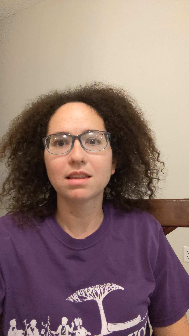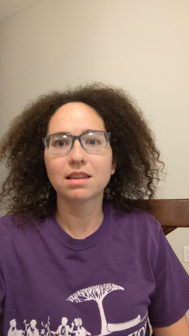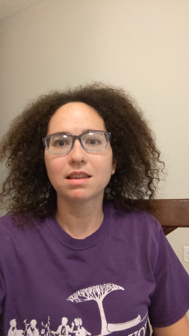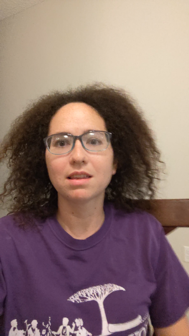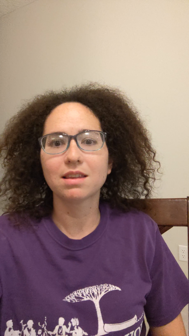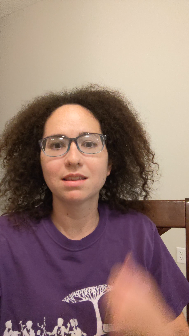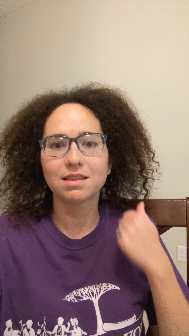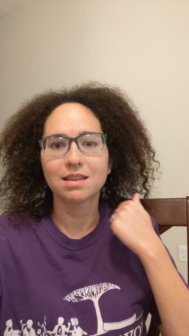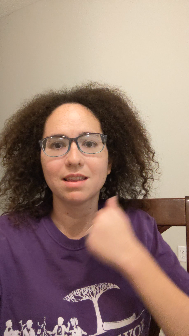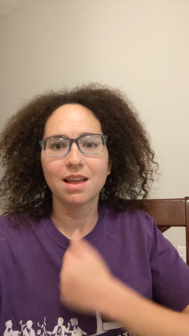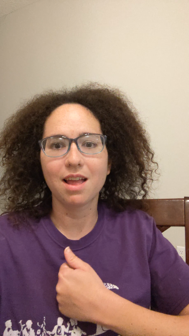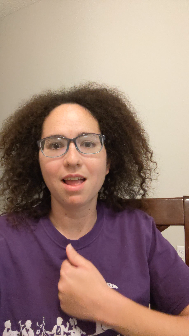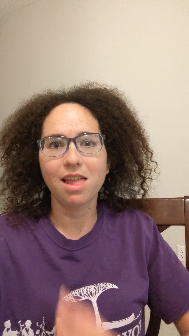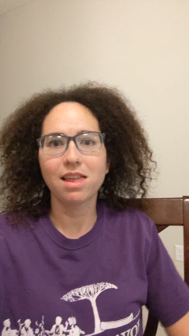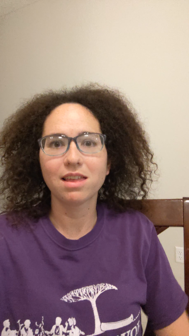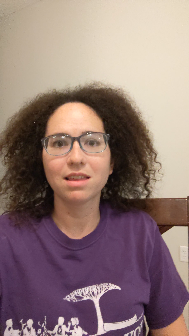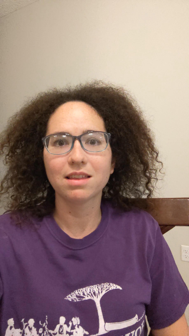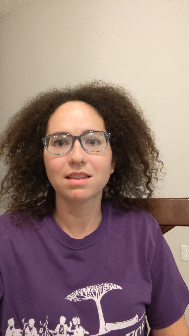coats